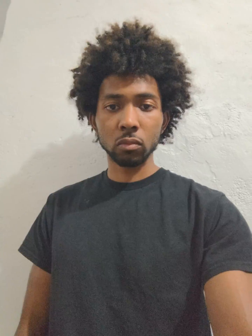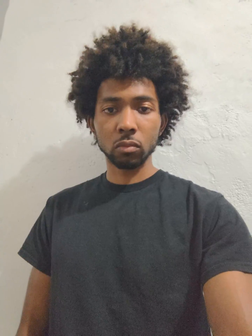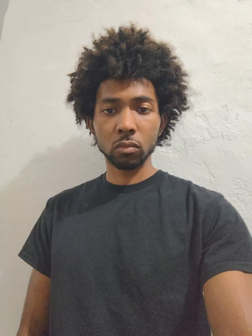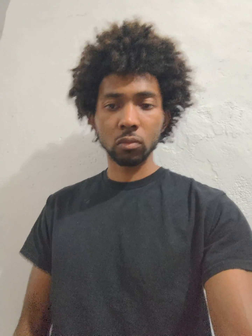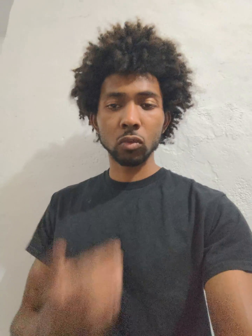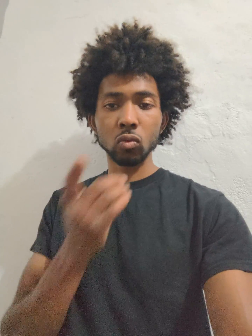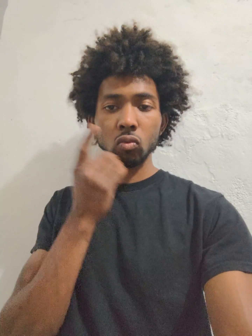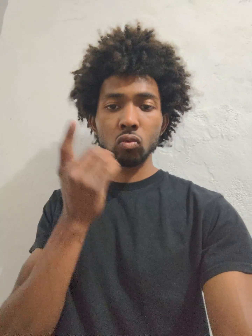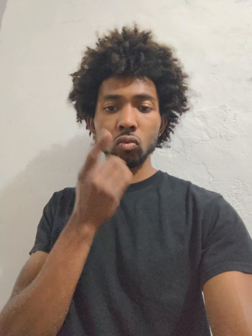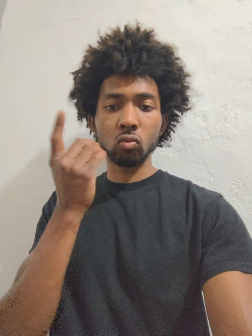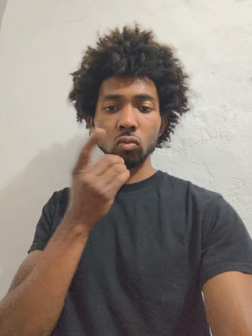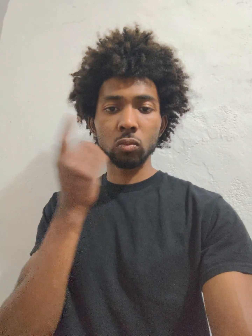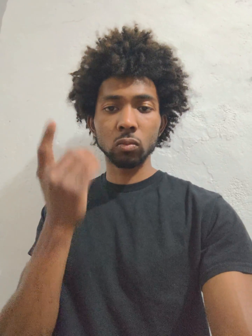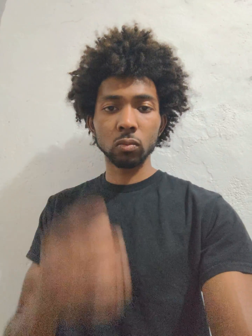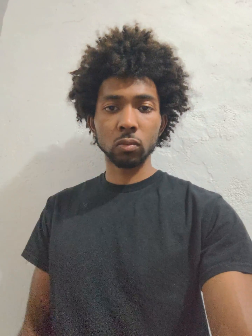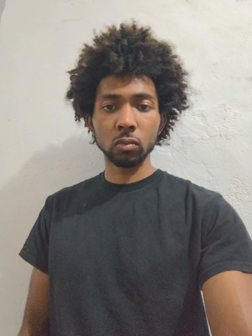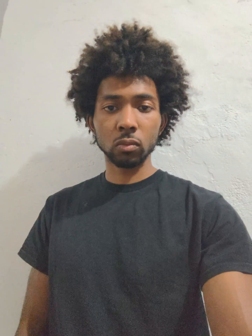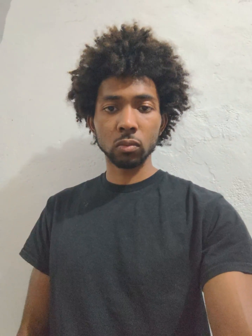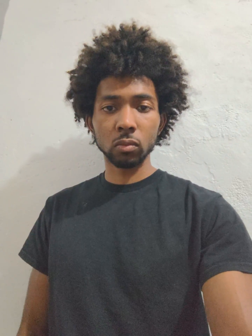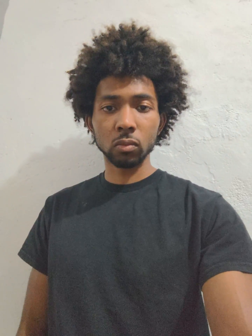dinner